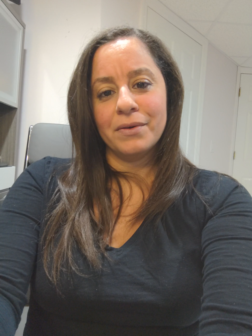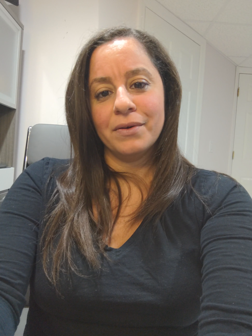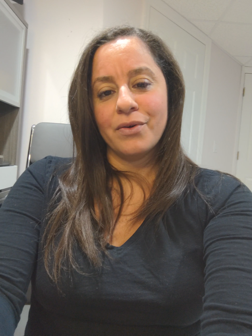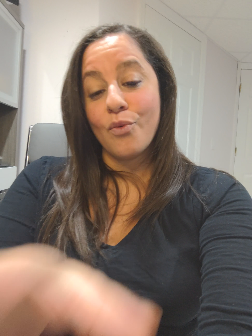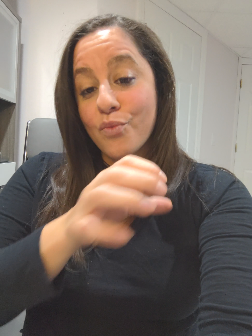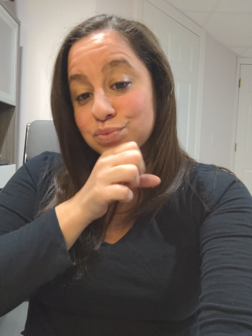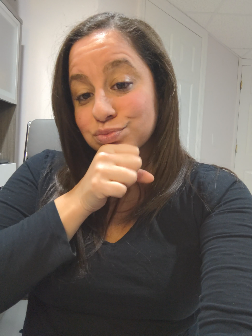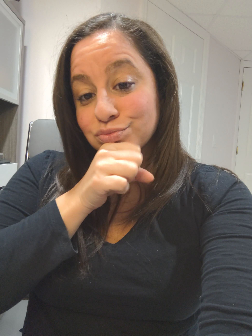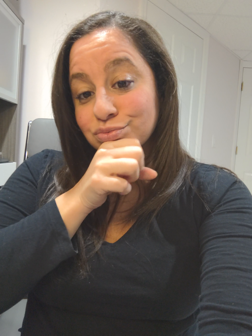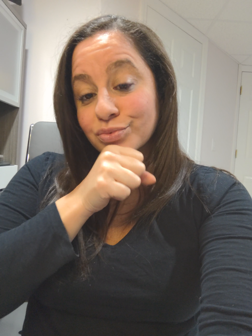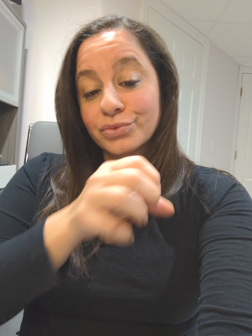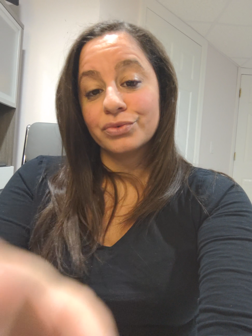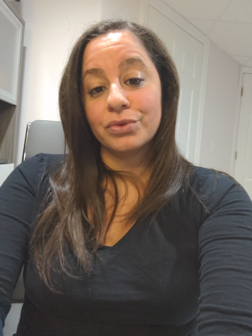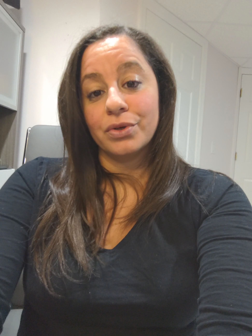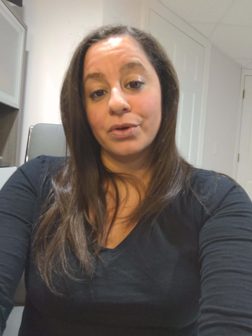orange